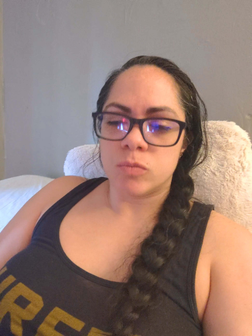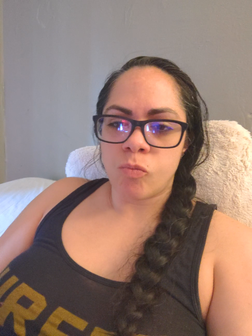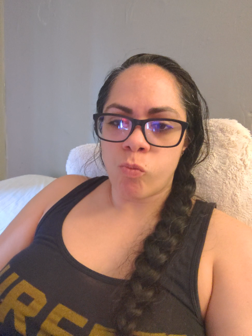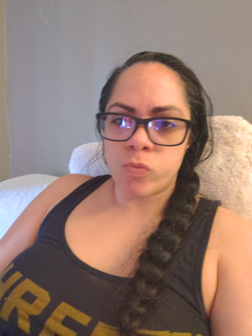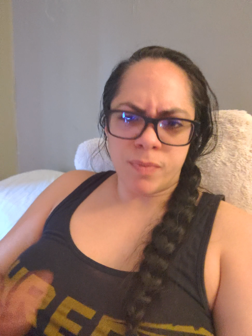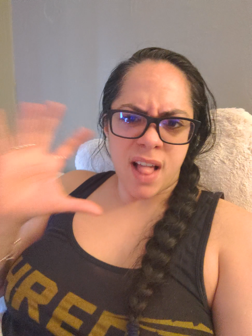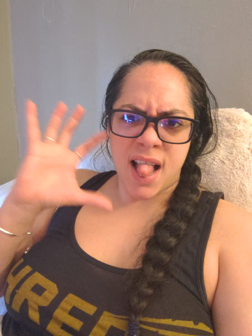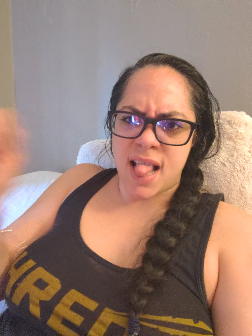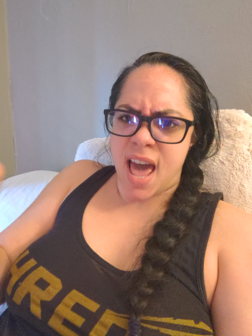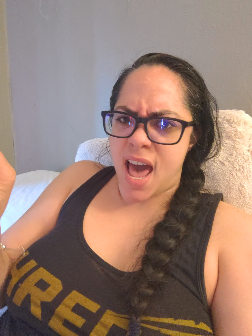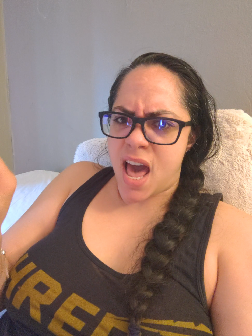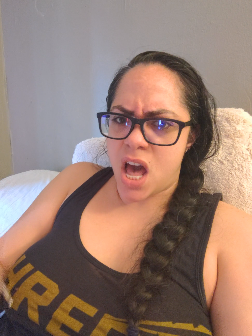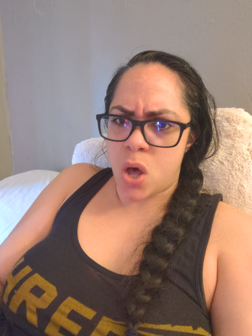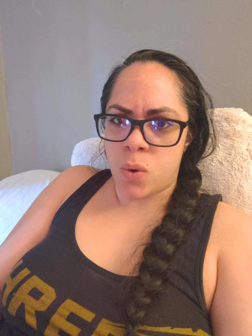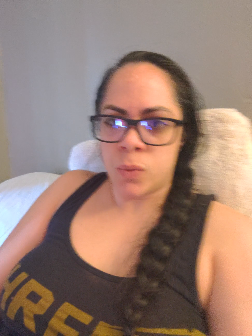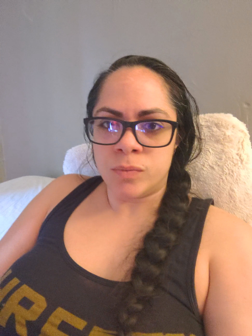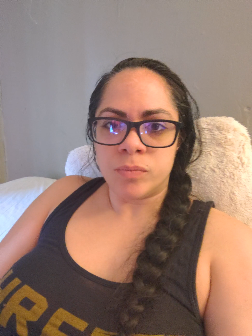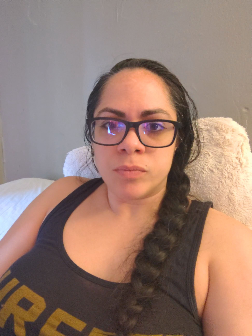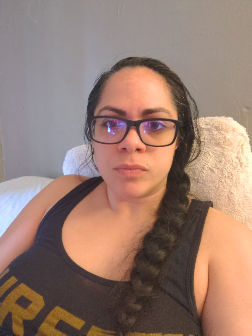loud